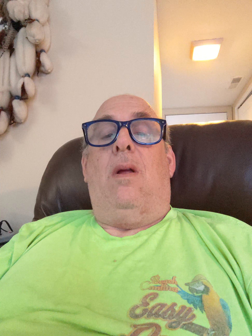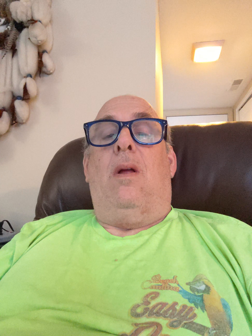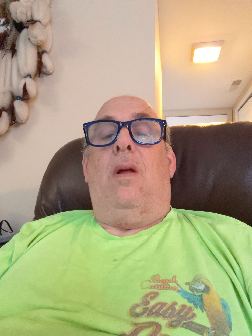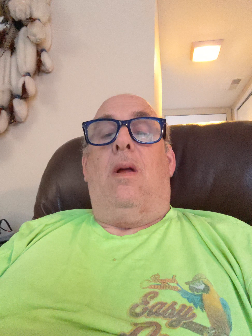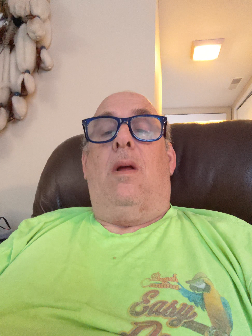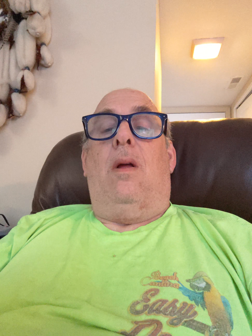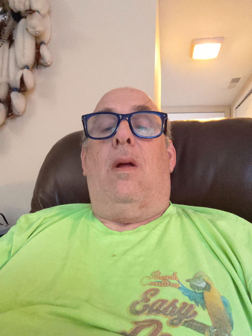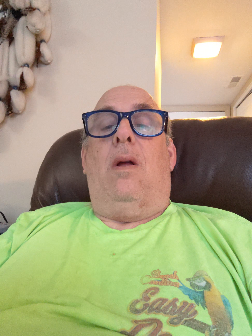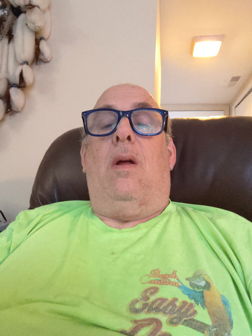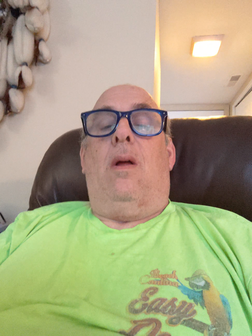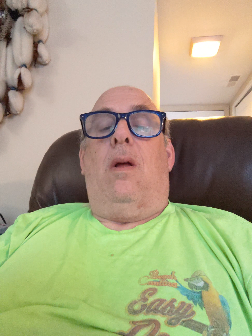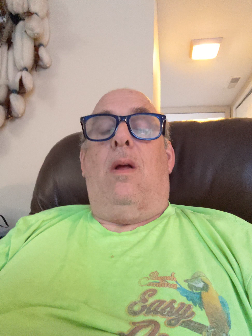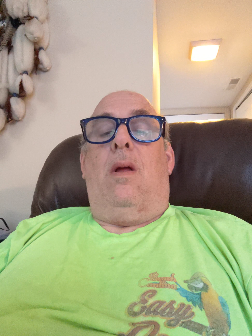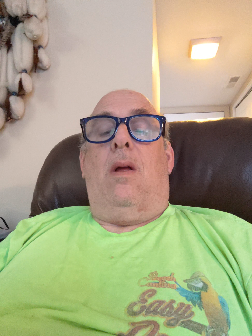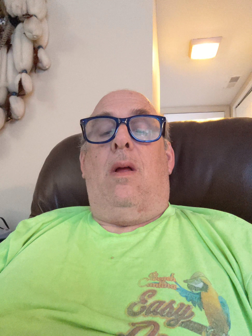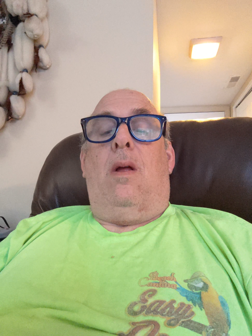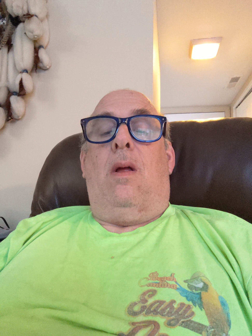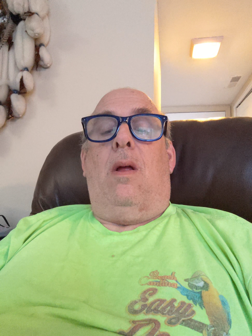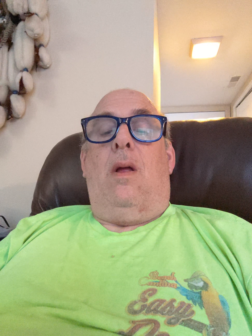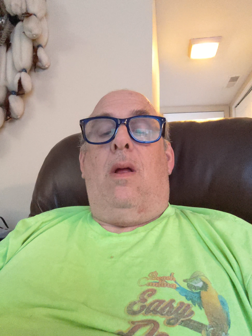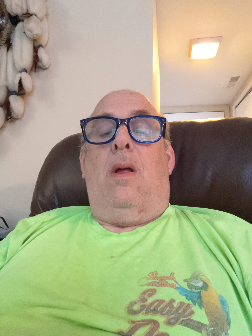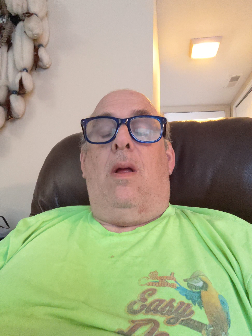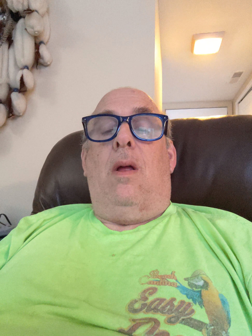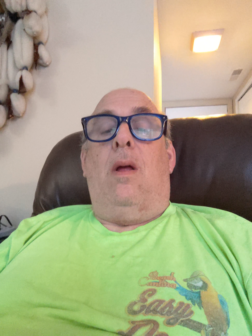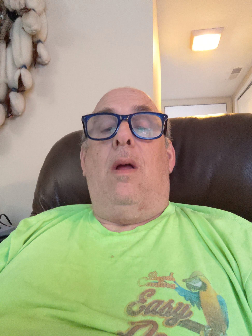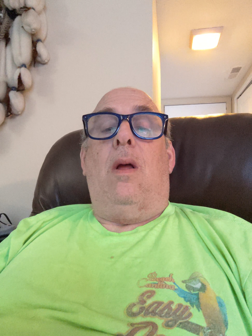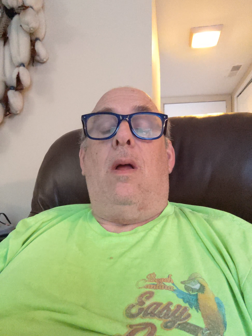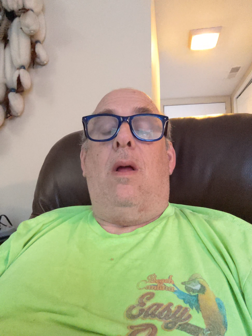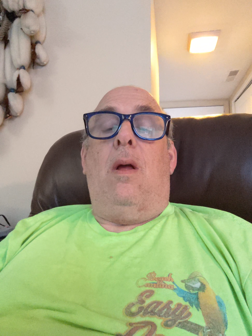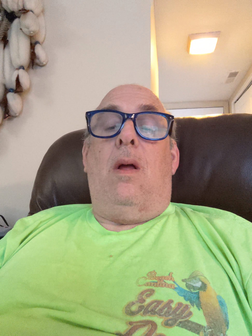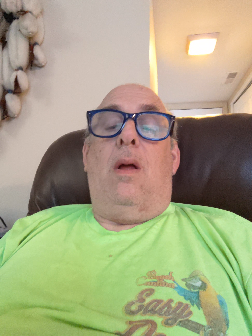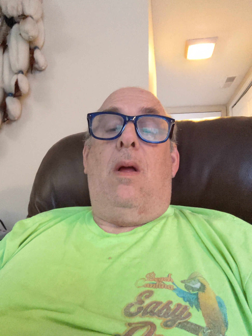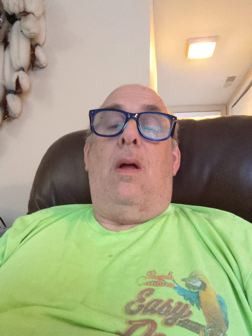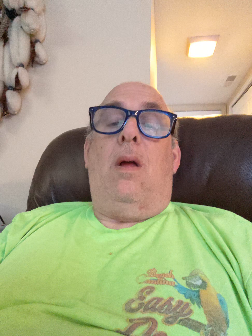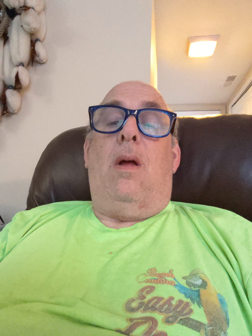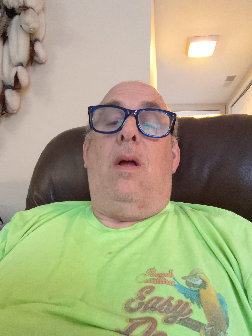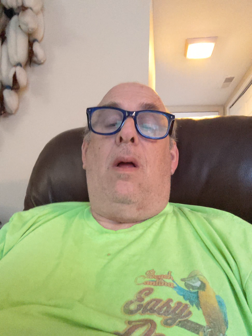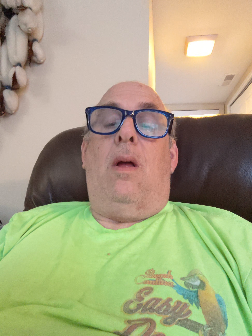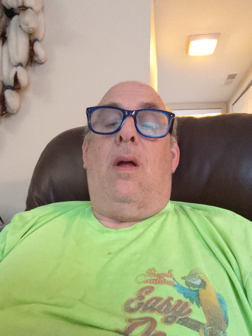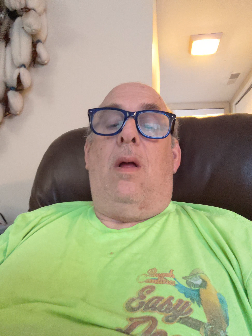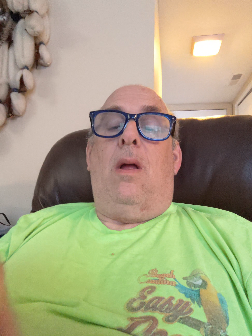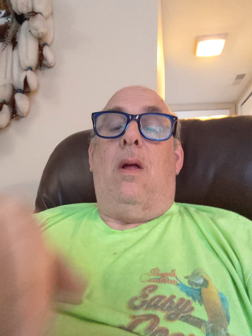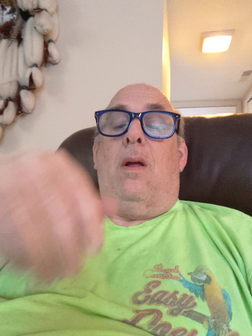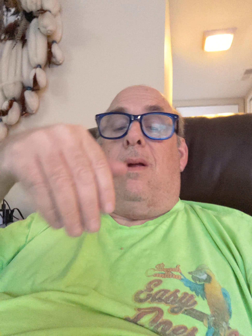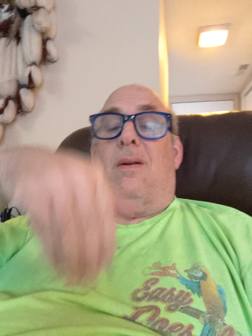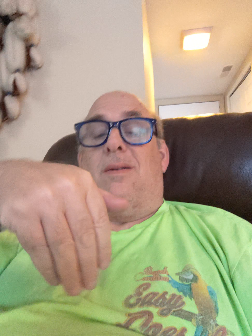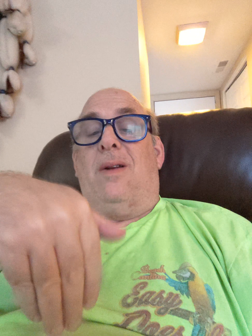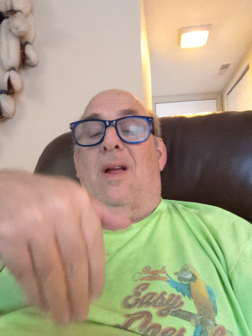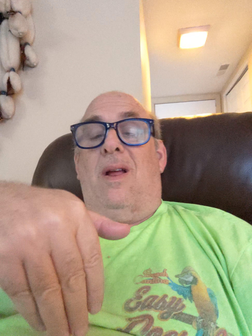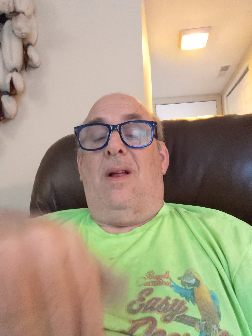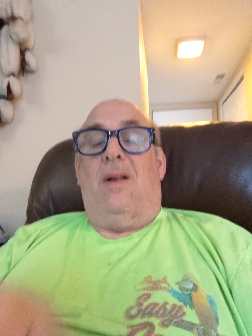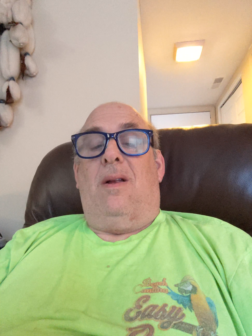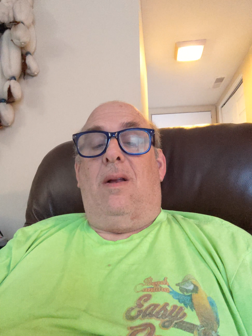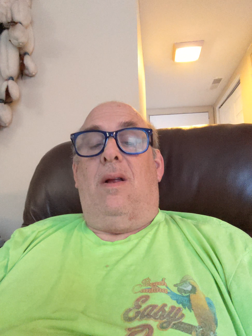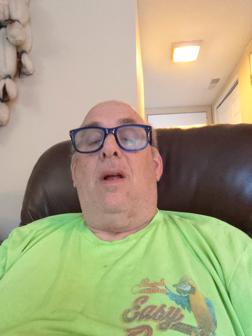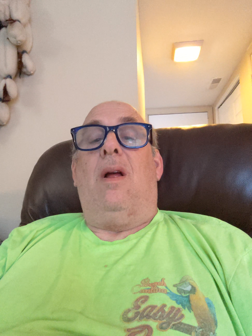night